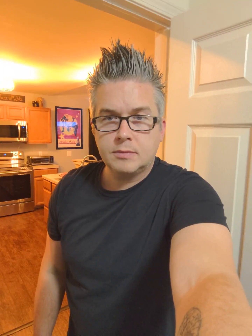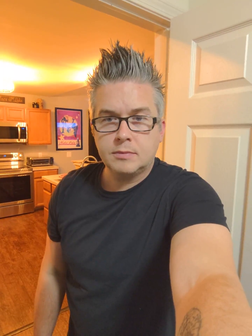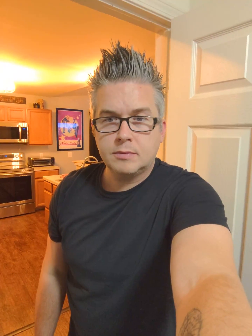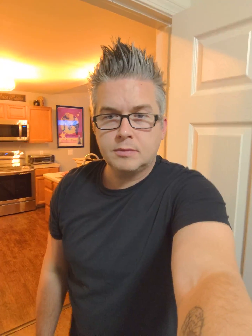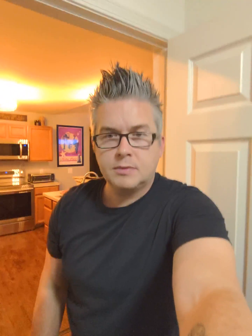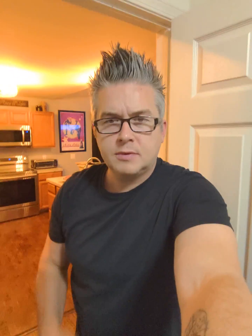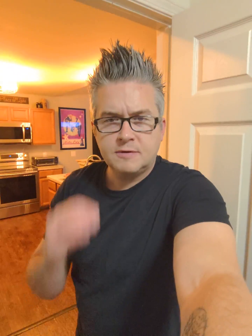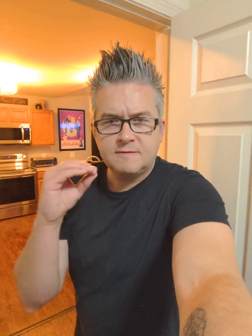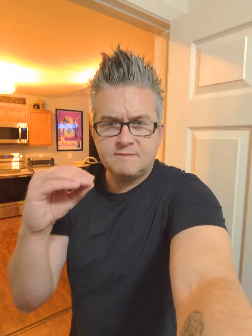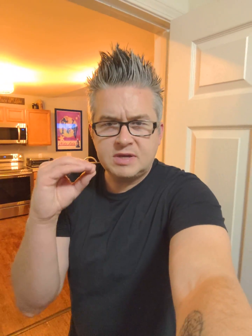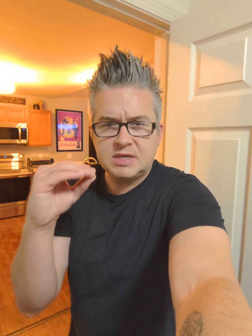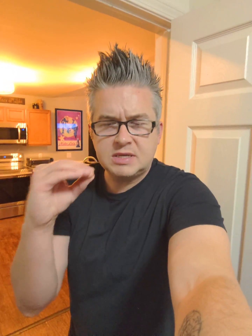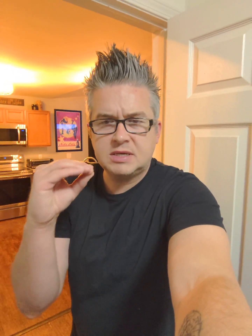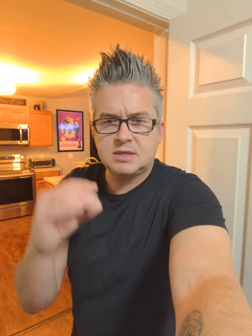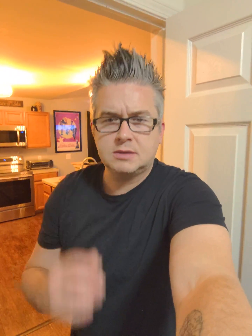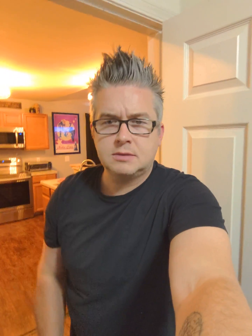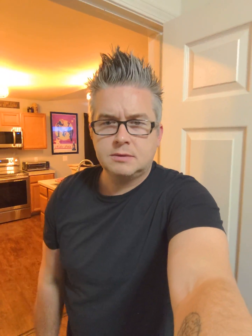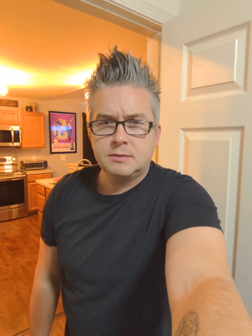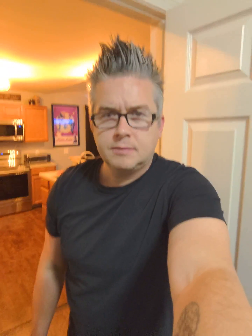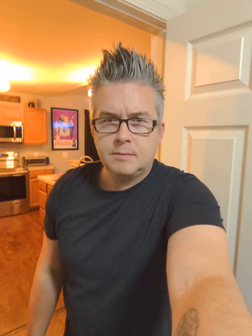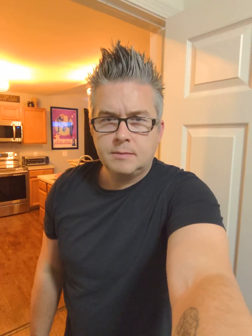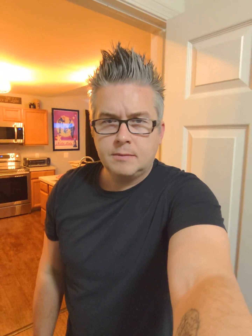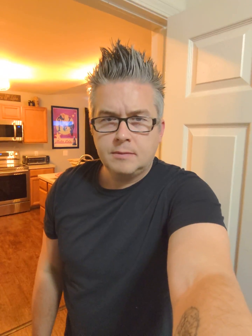fix